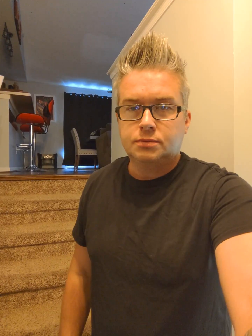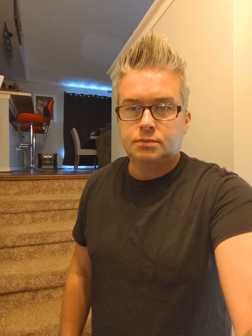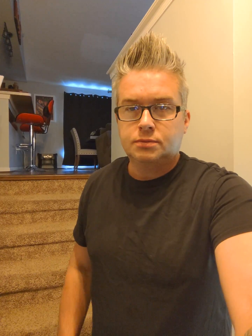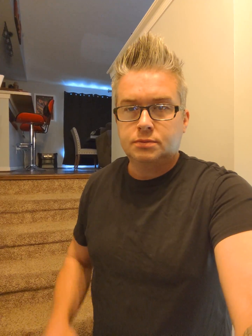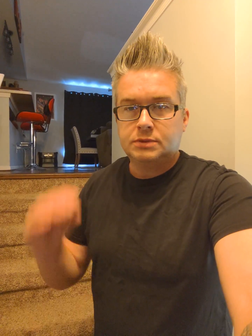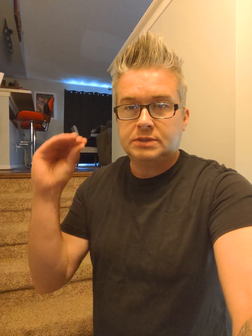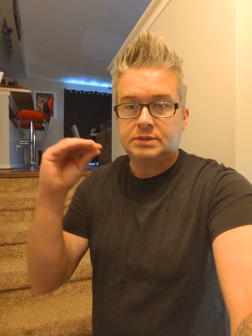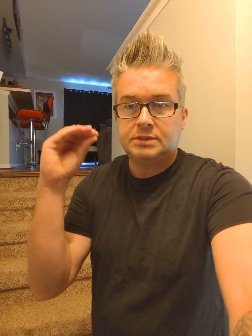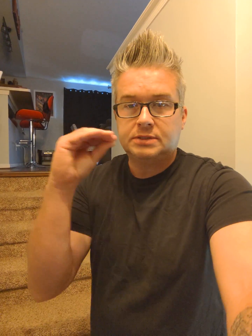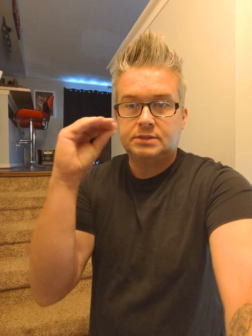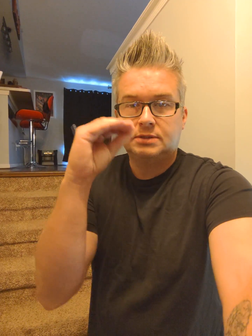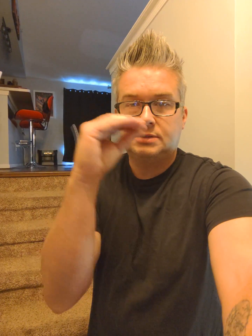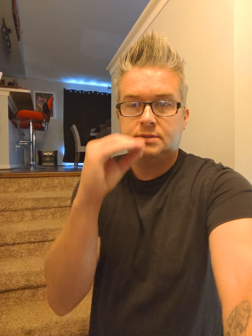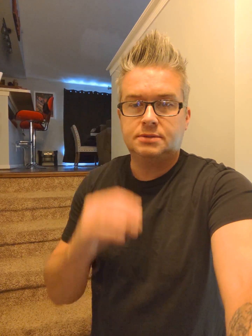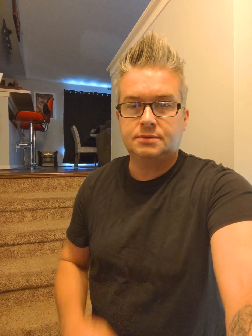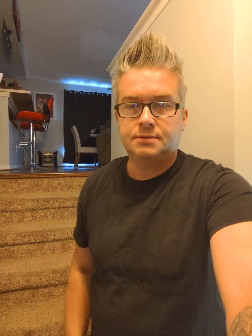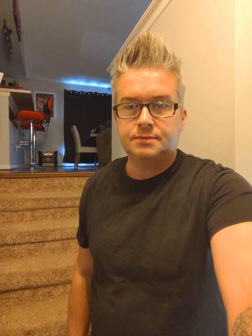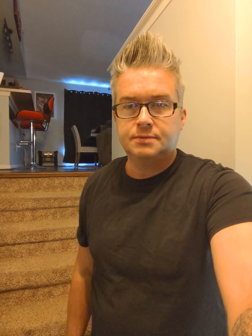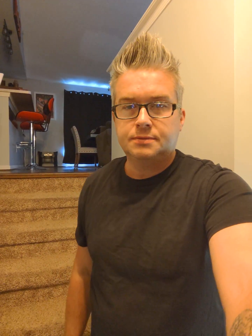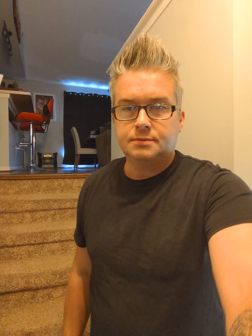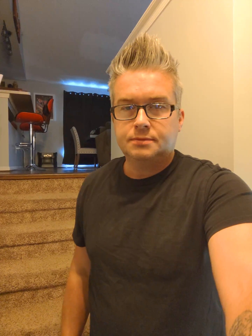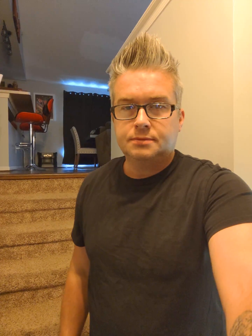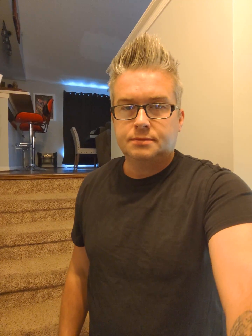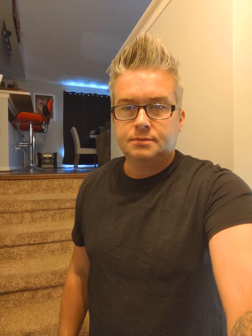dinosaur